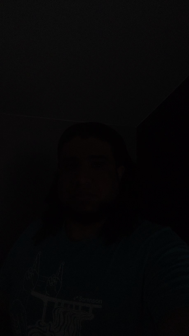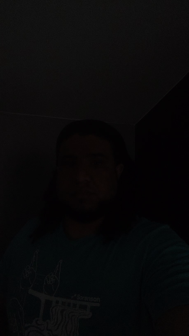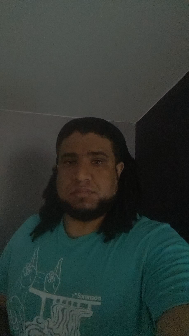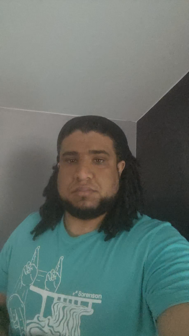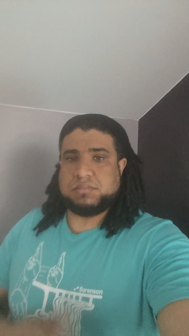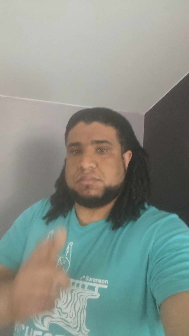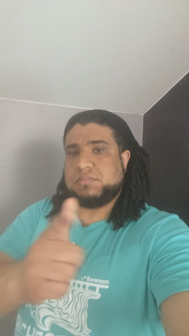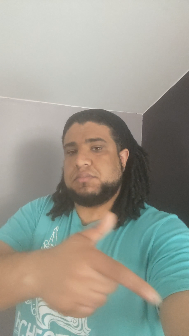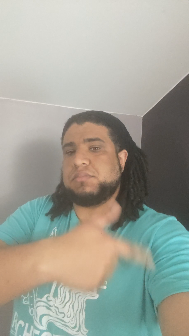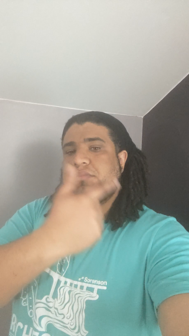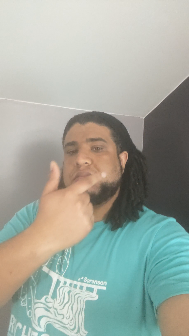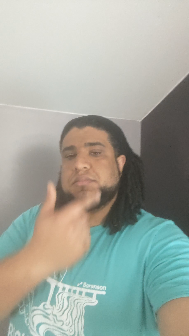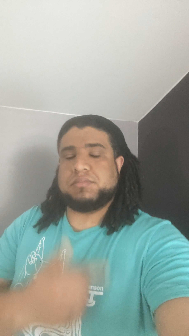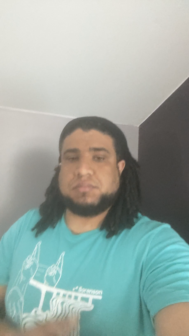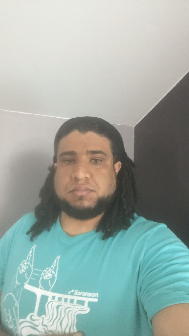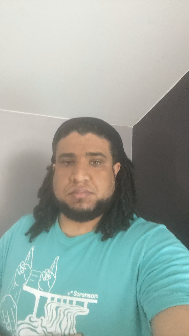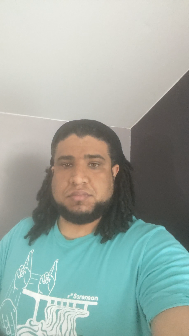long